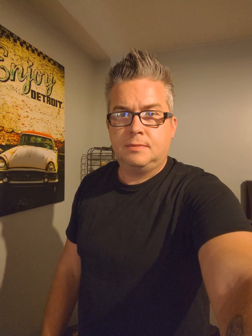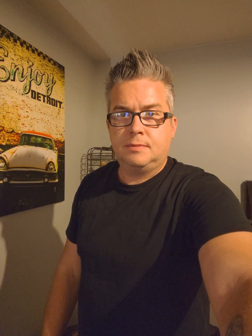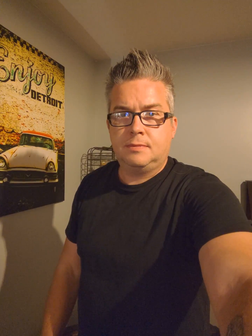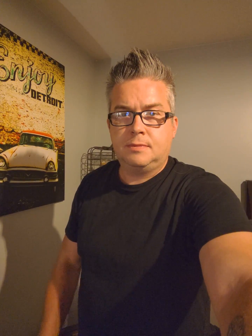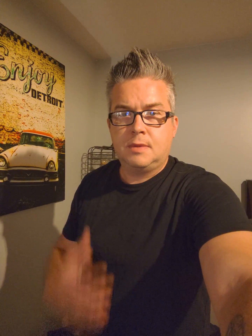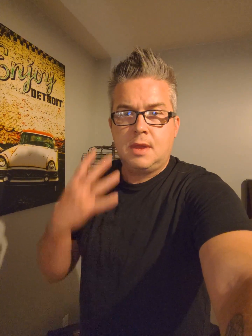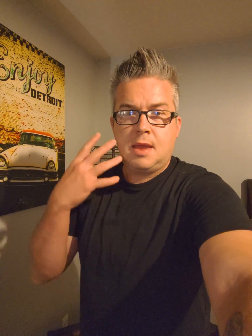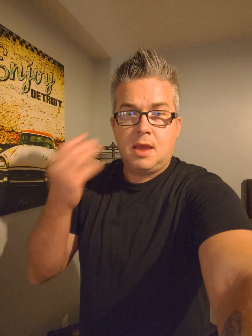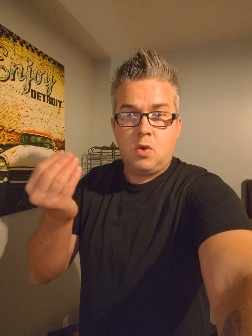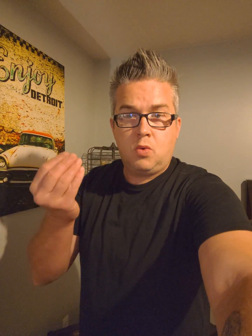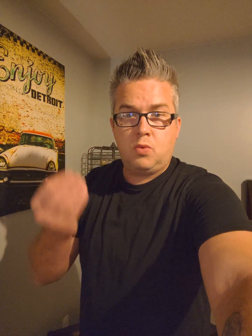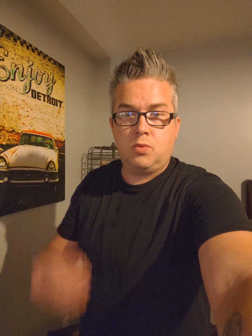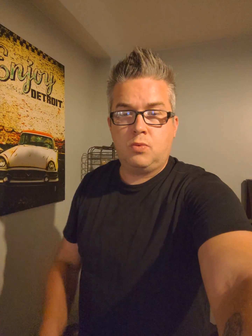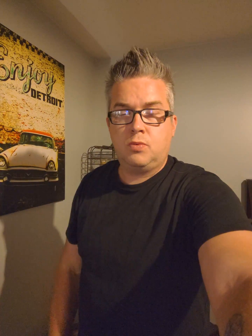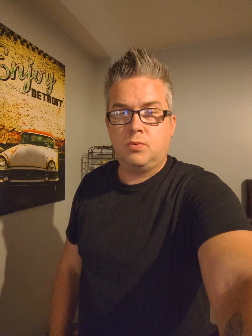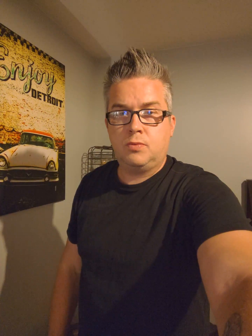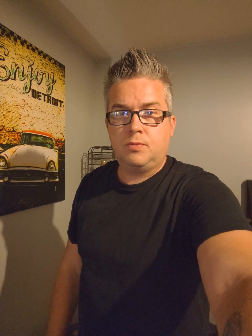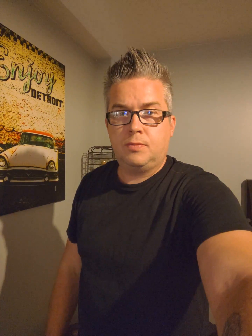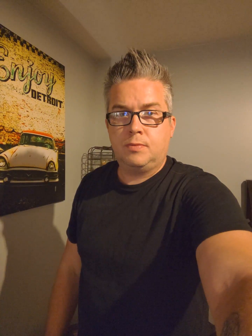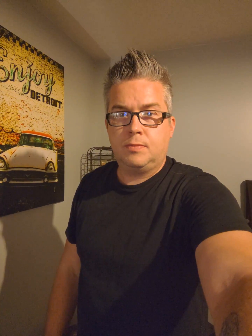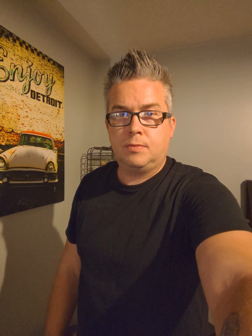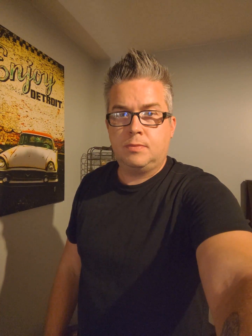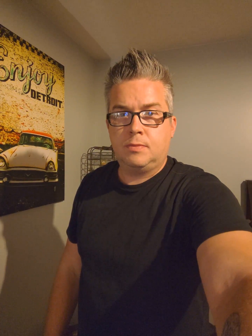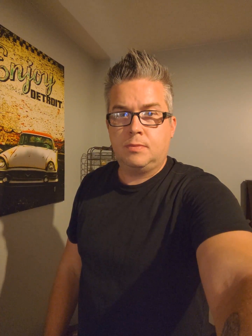got to